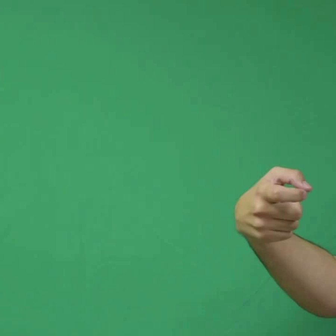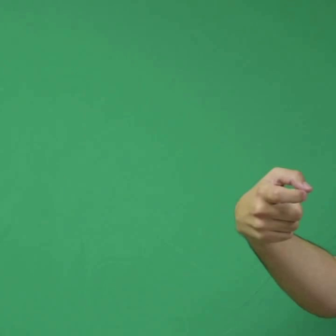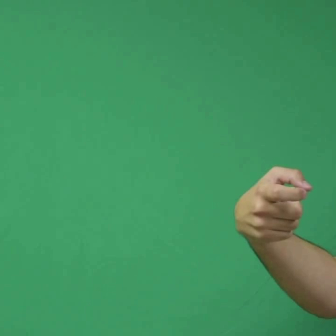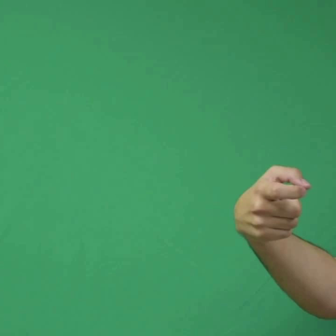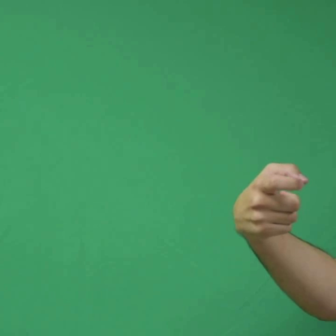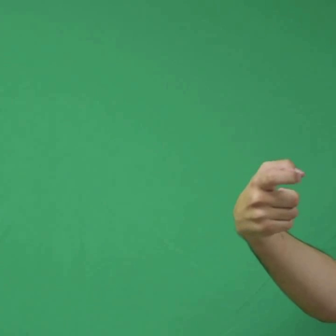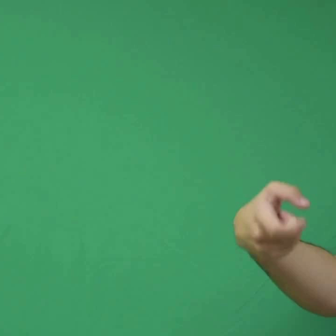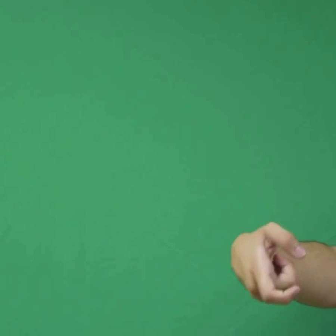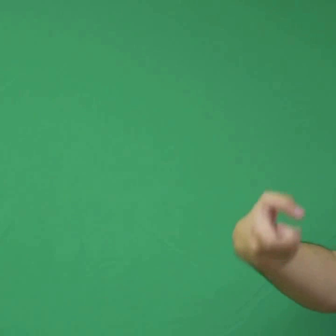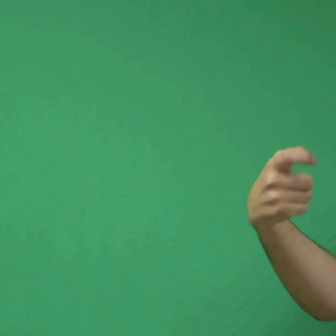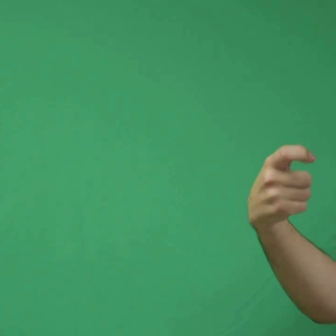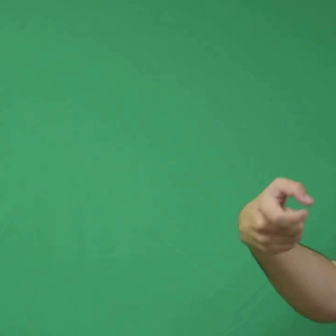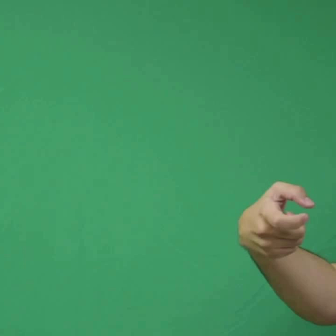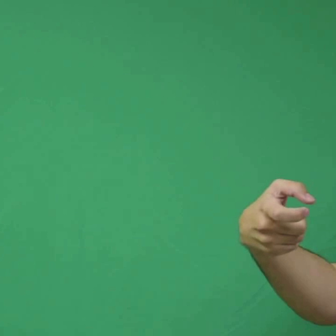Q